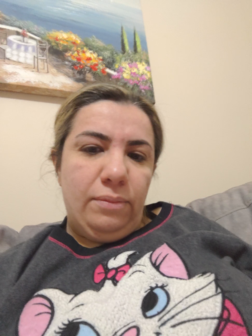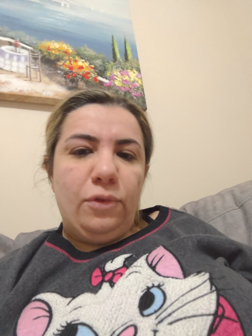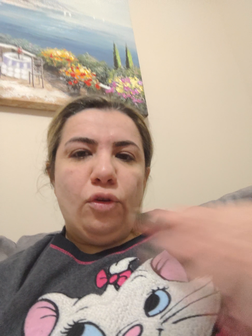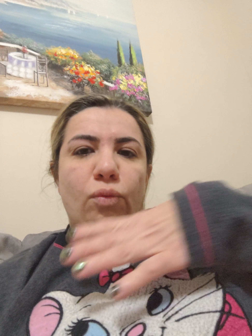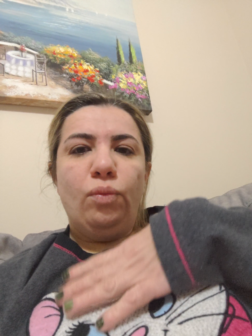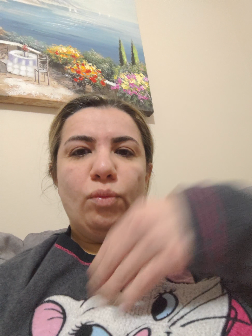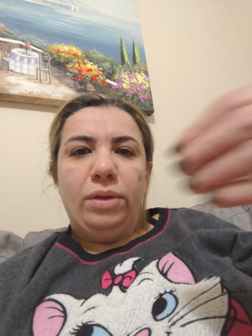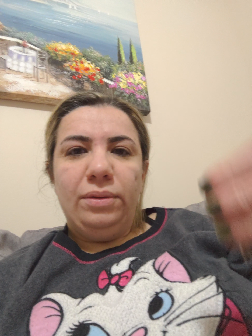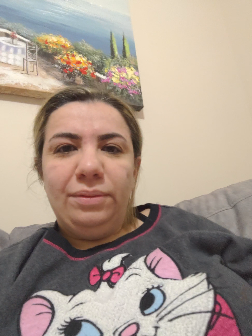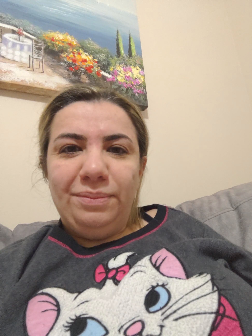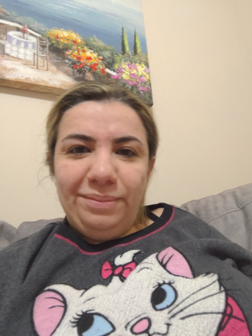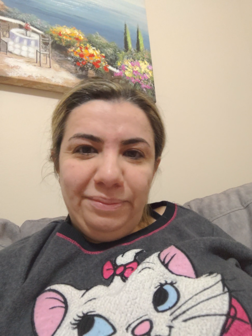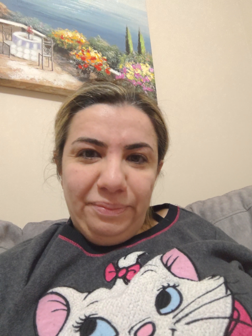white